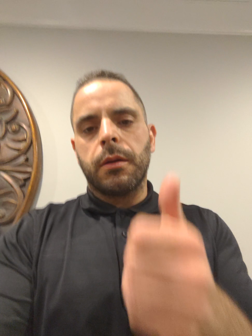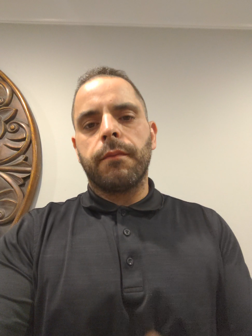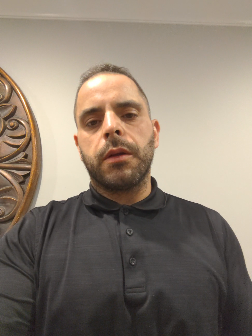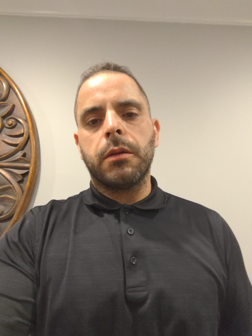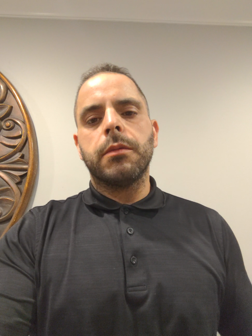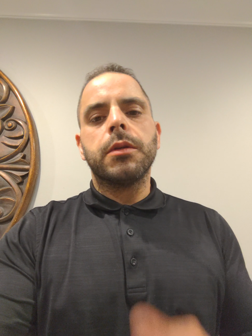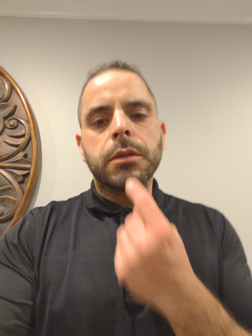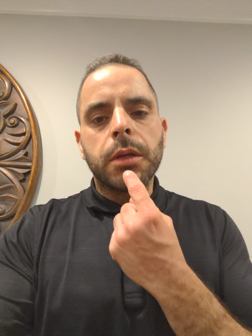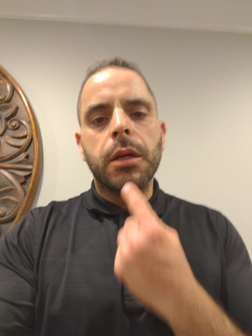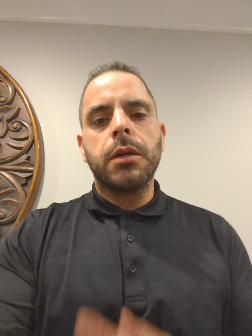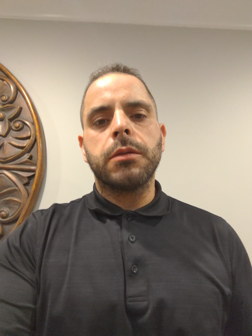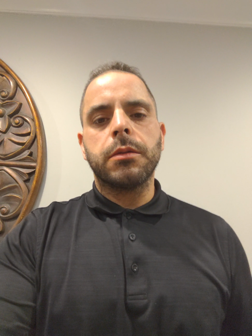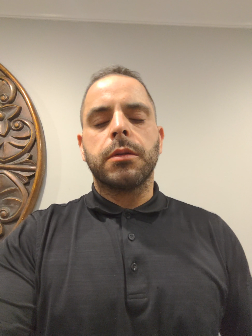say